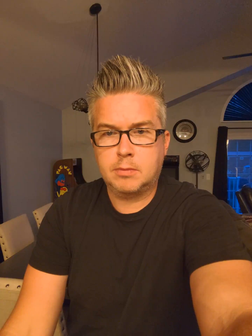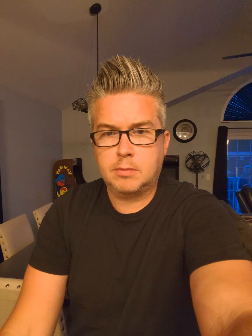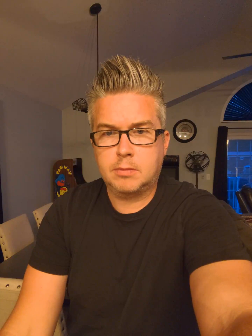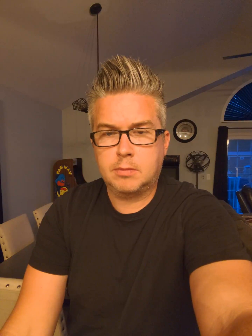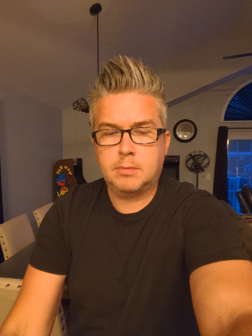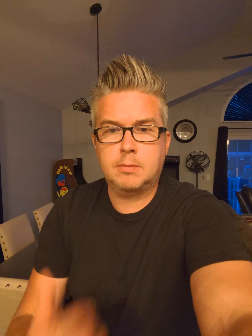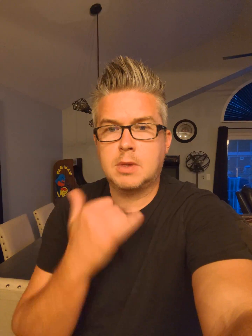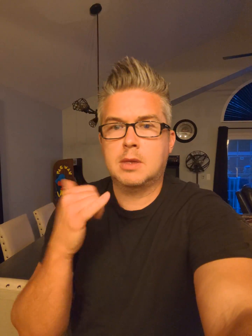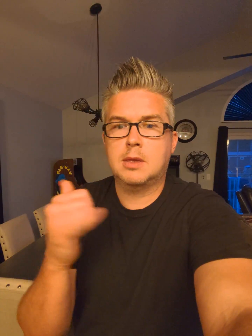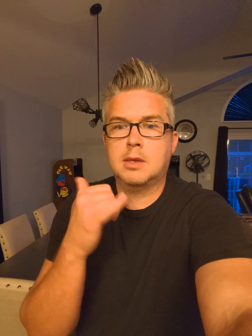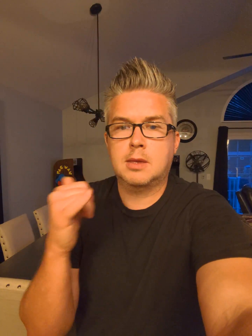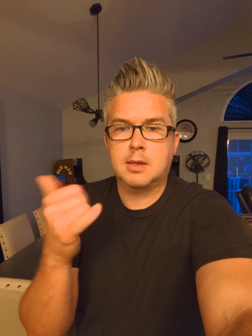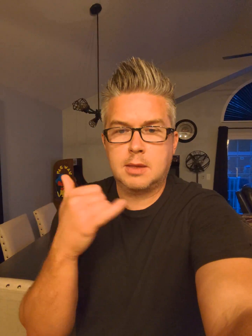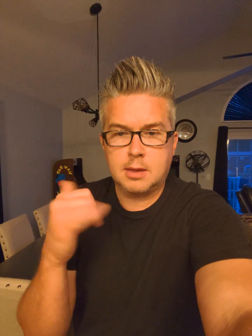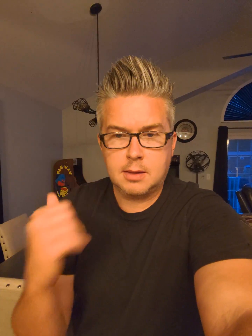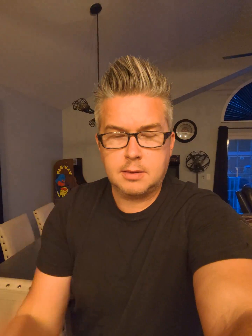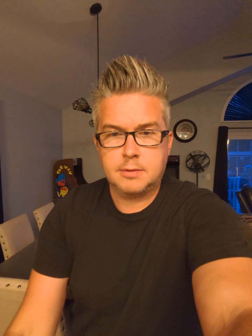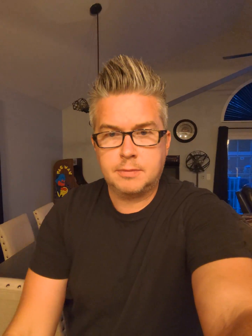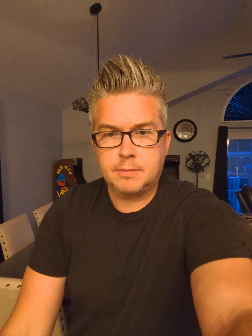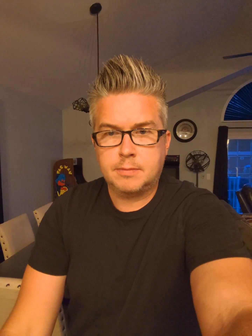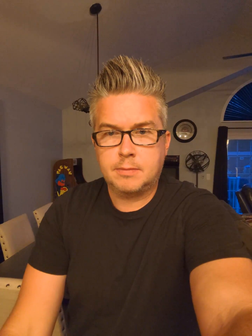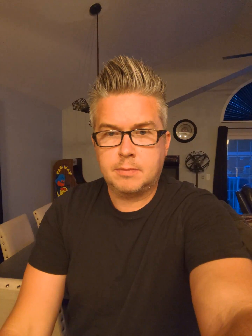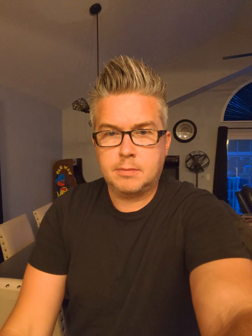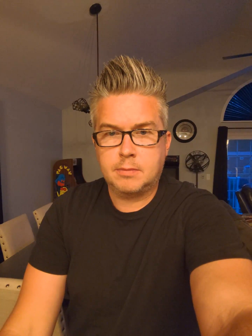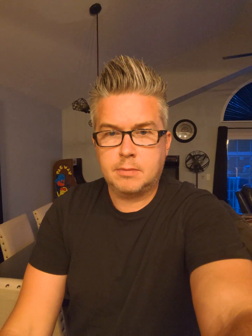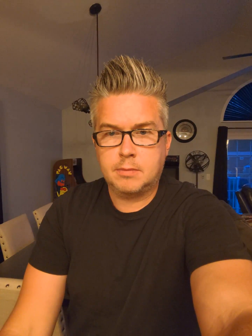play